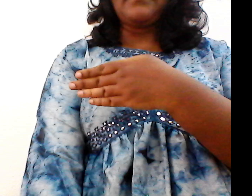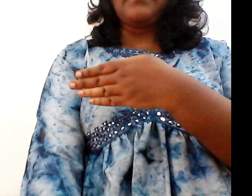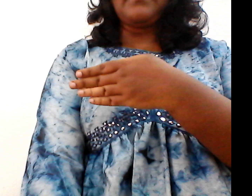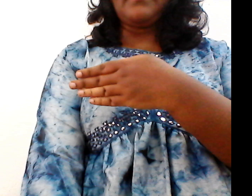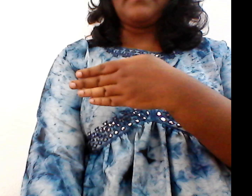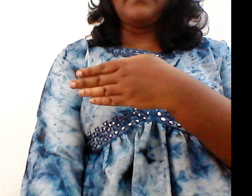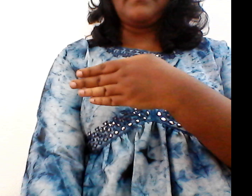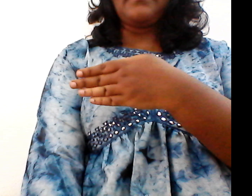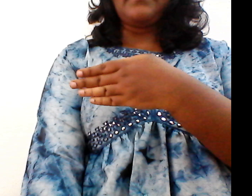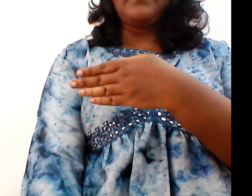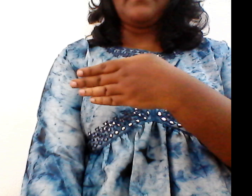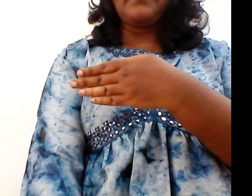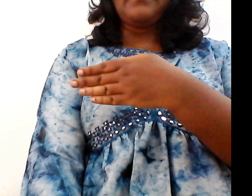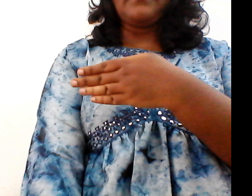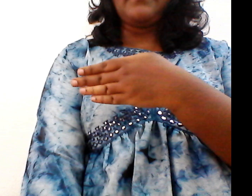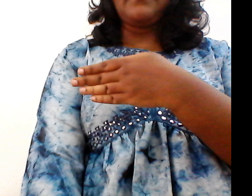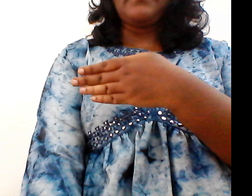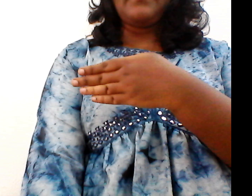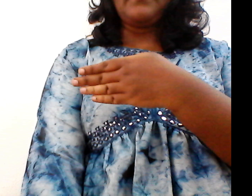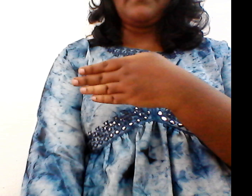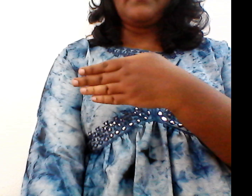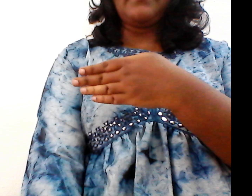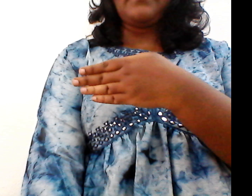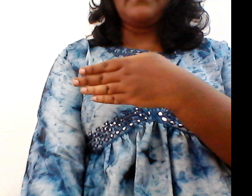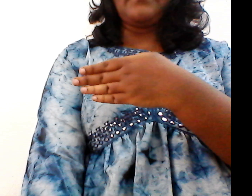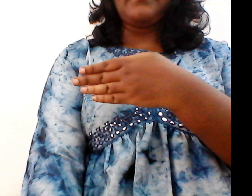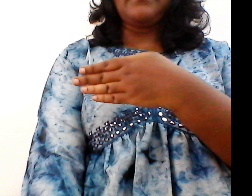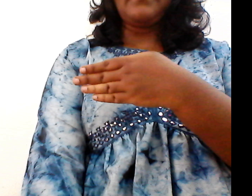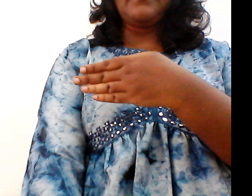അ